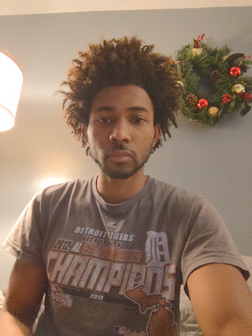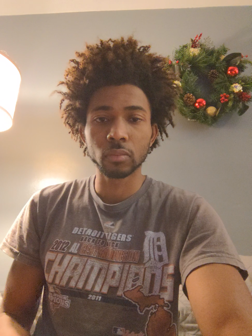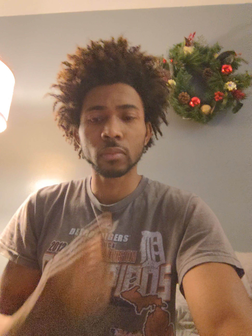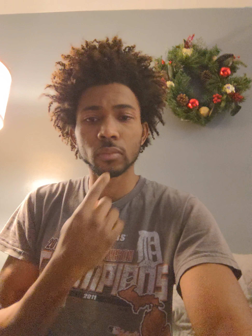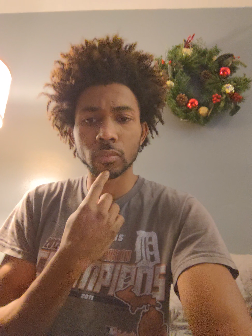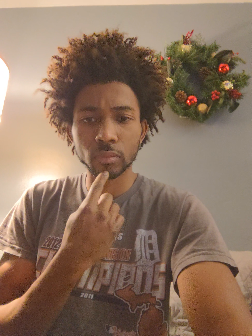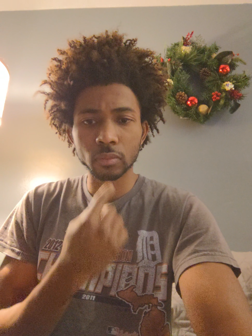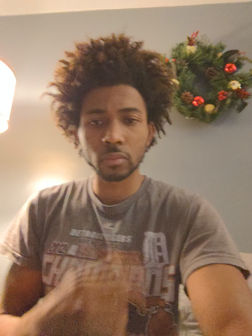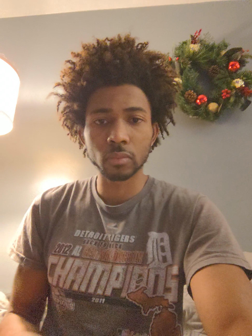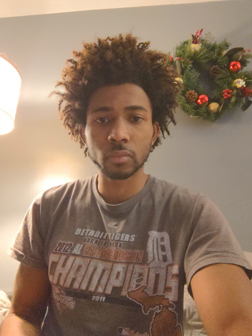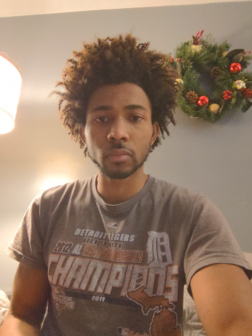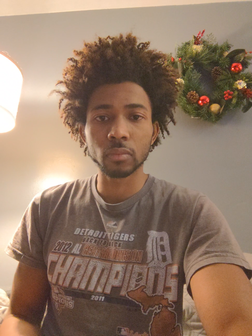say